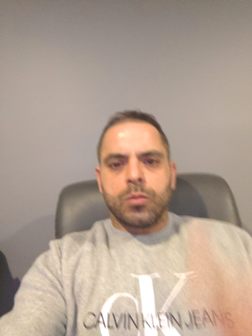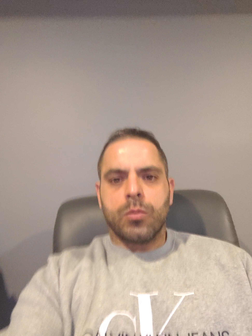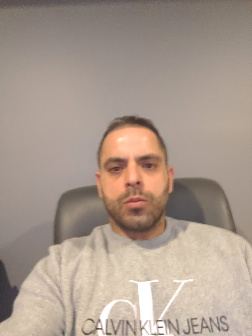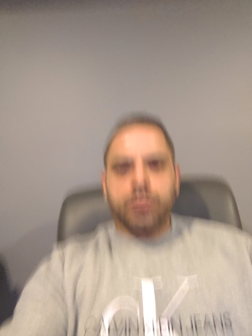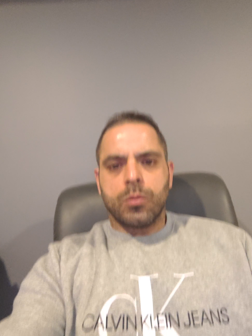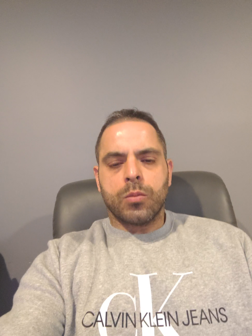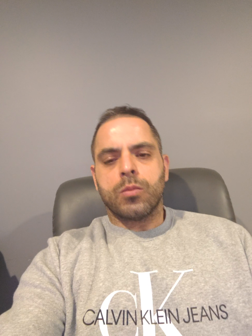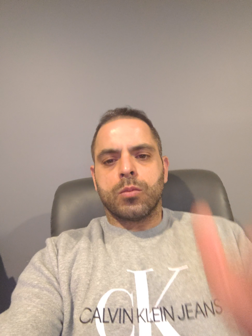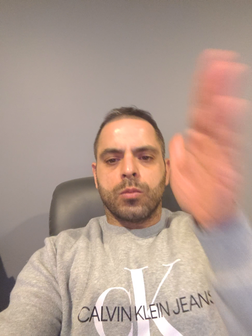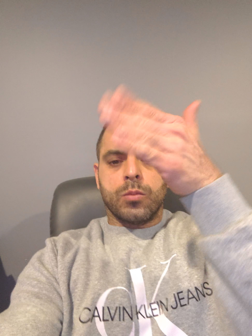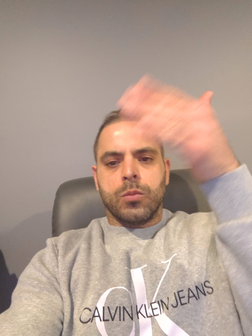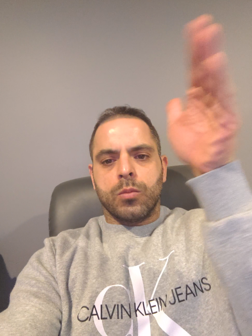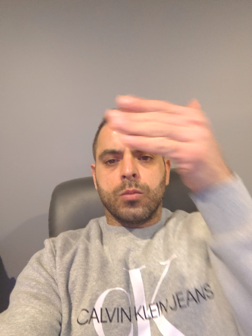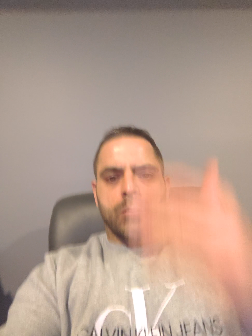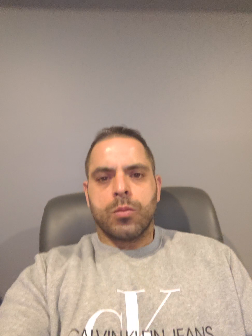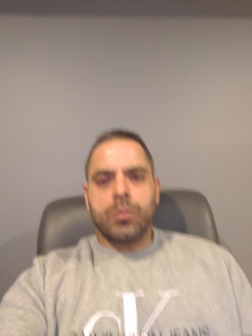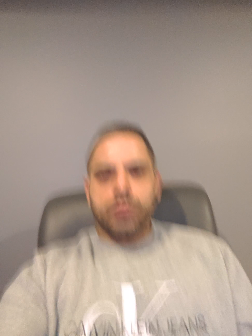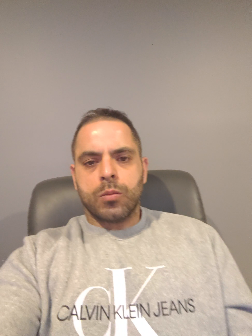flag